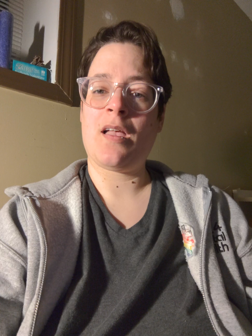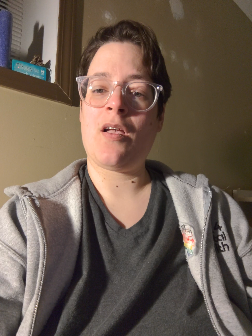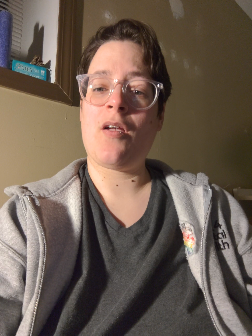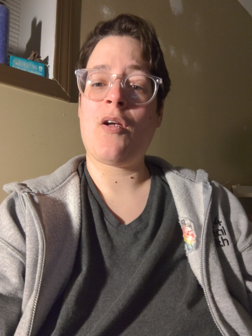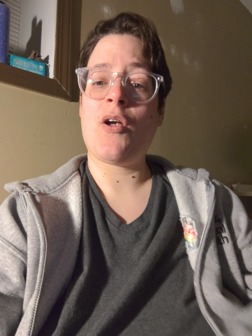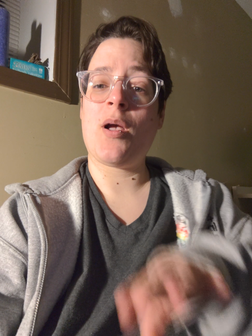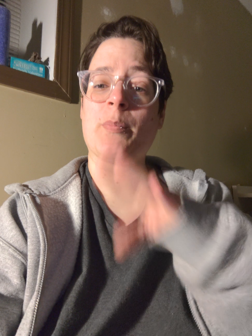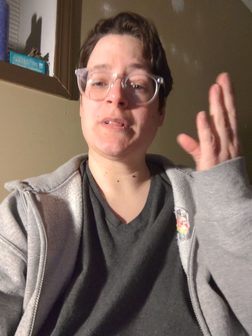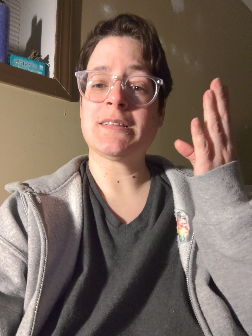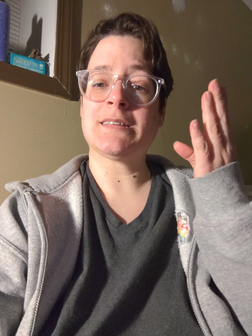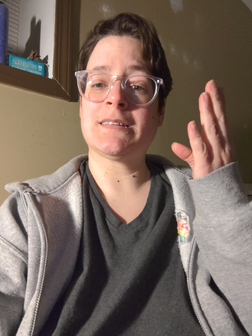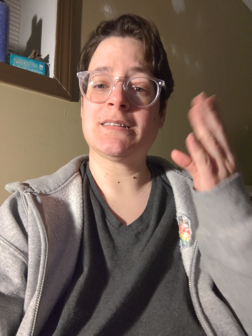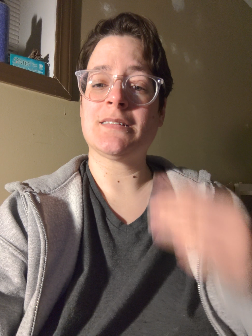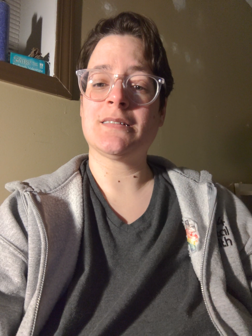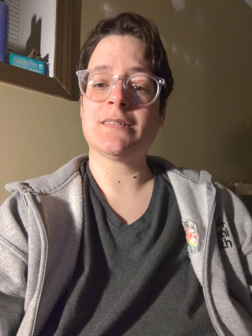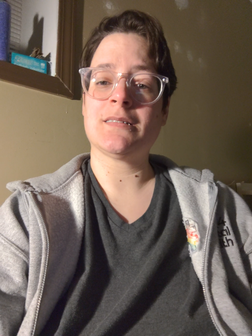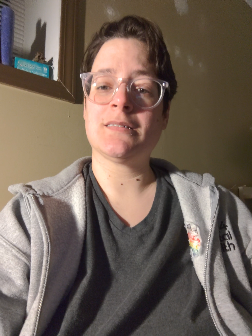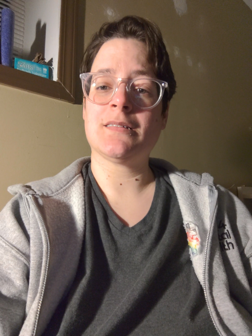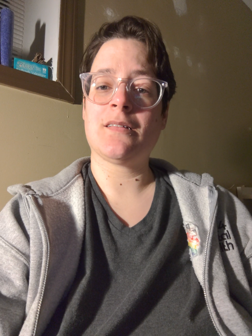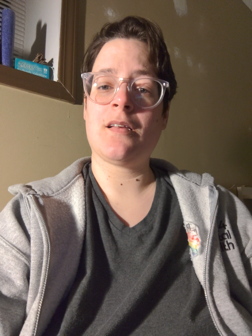open